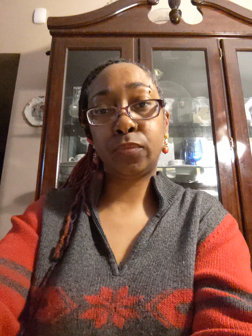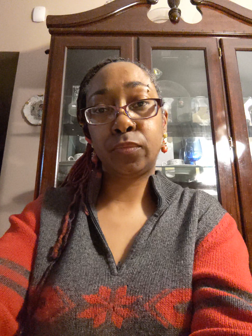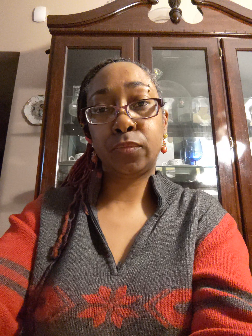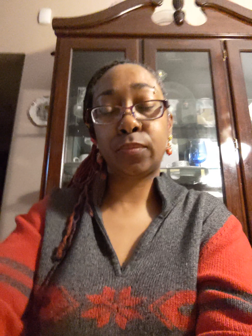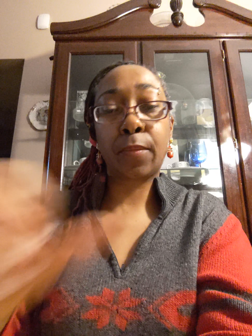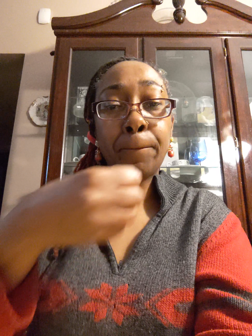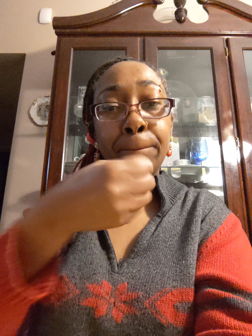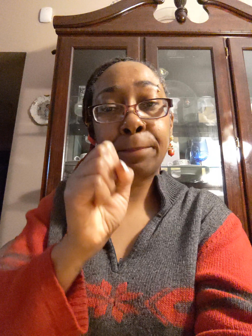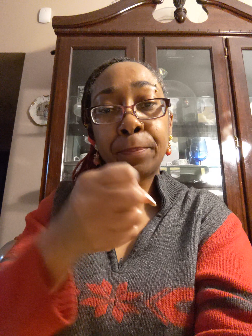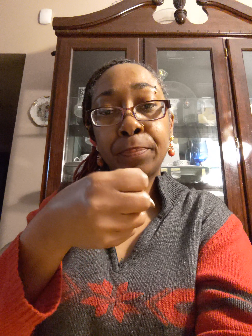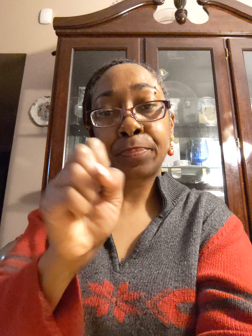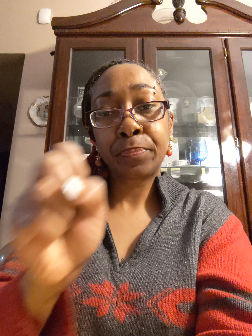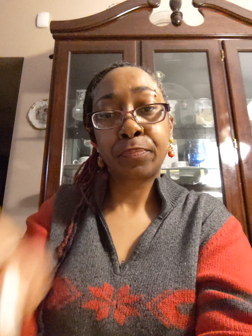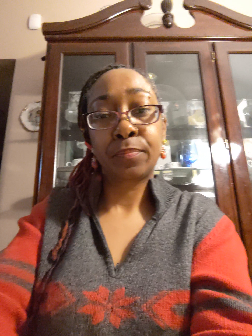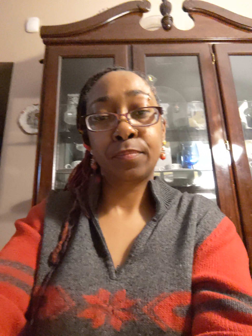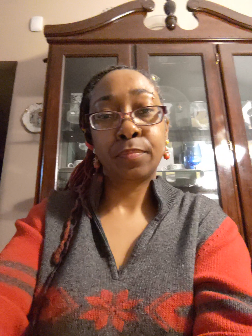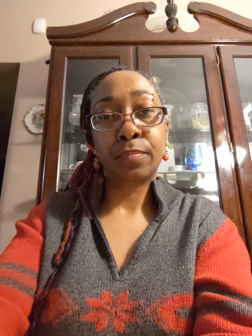make